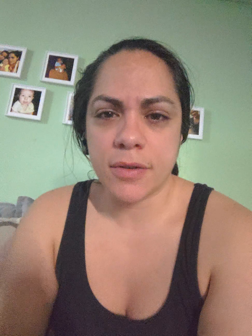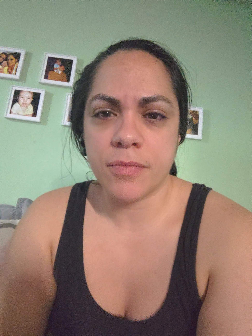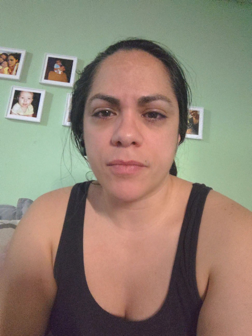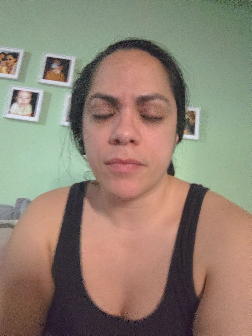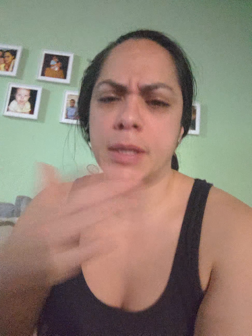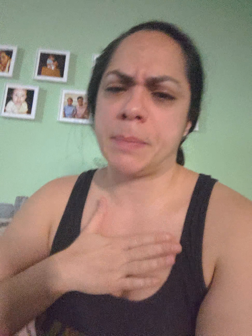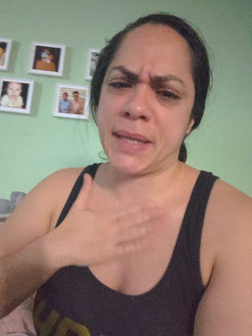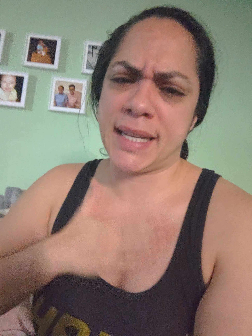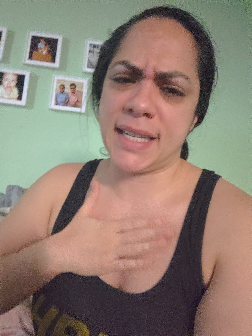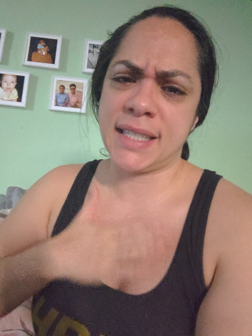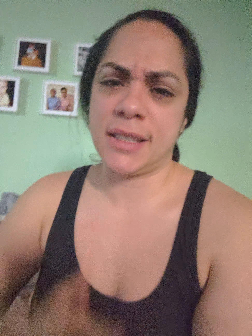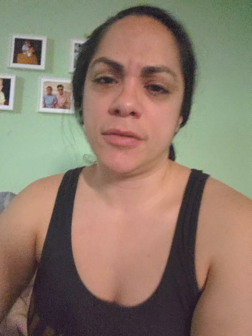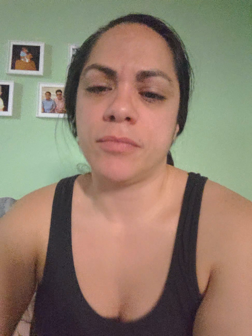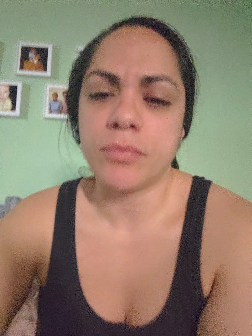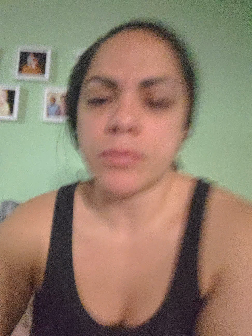please